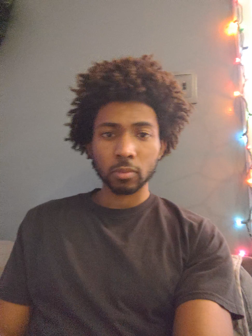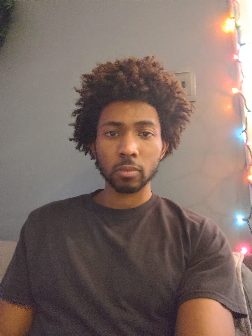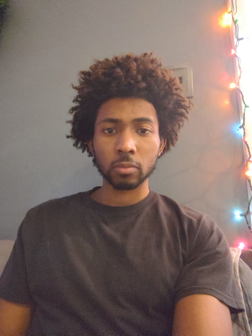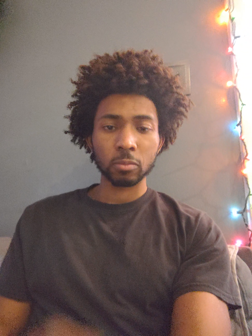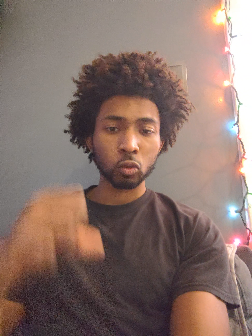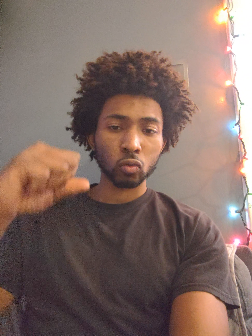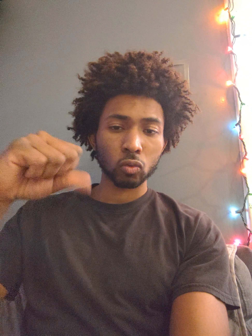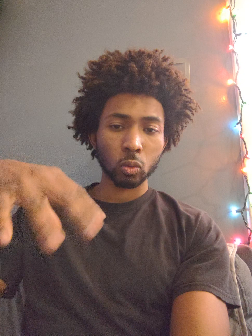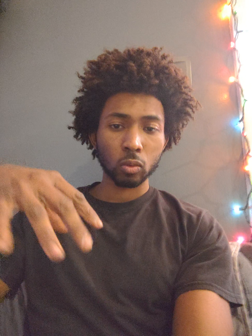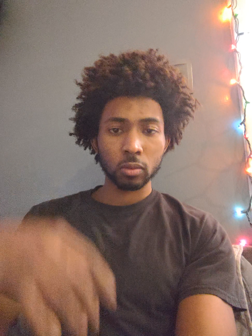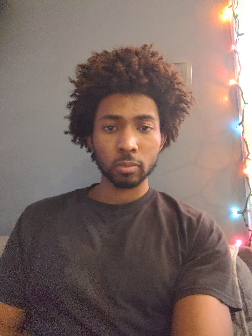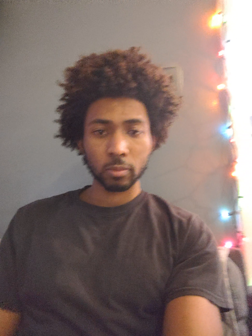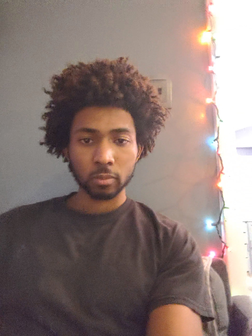drop